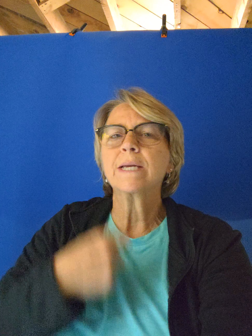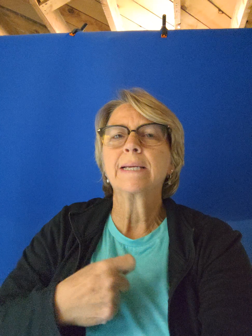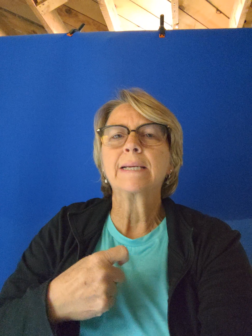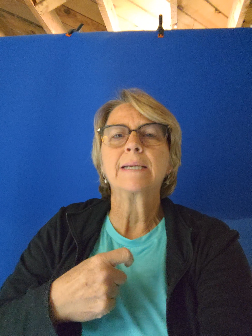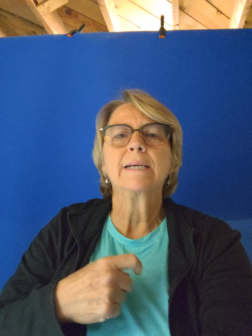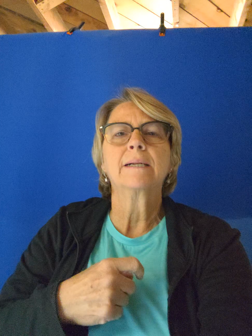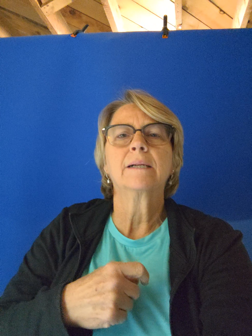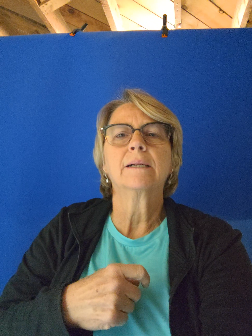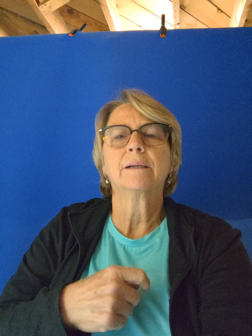red